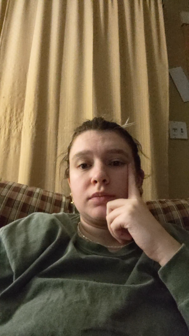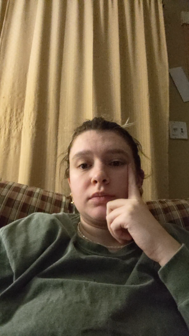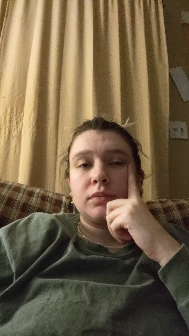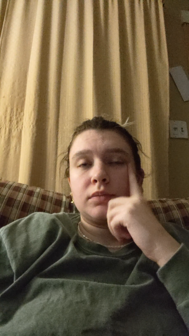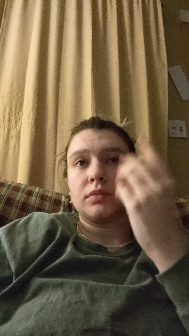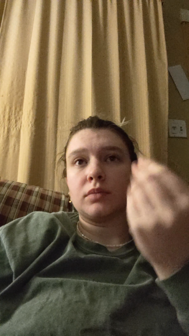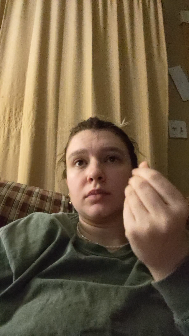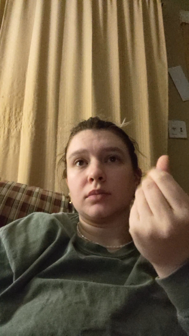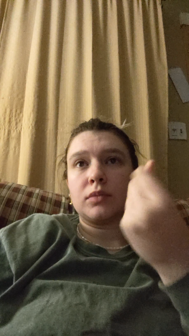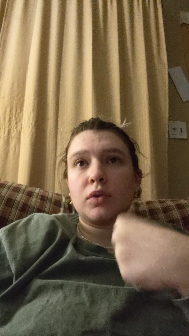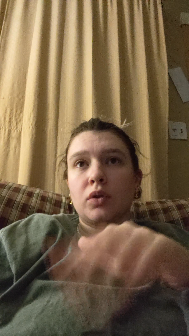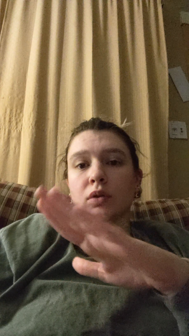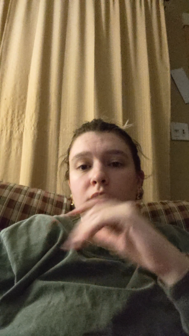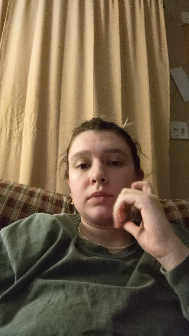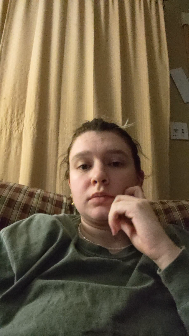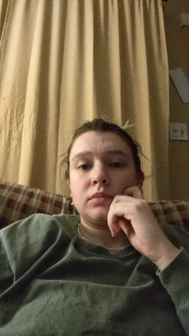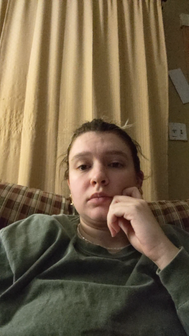garden